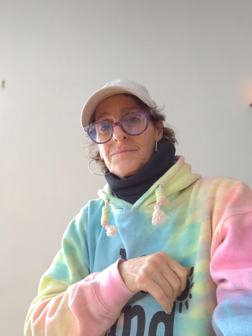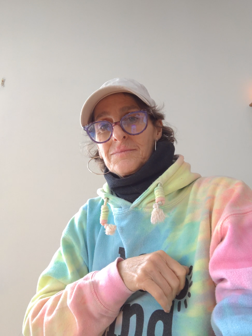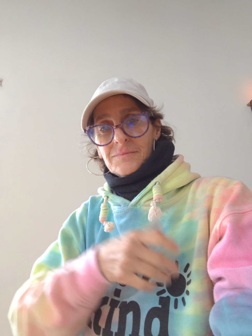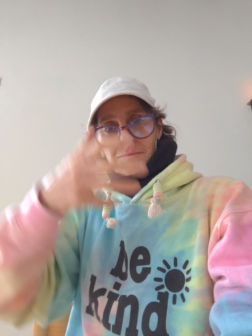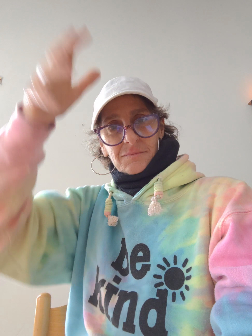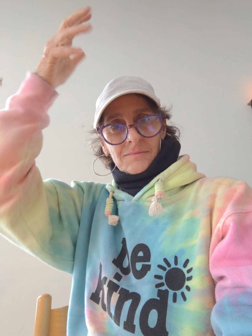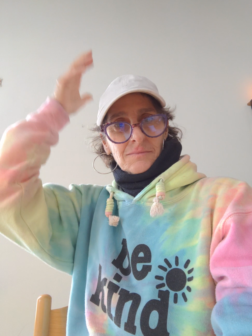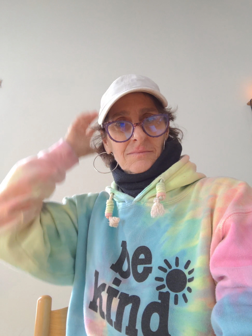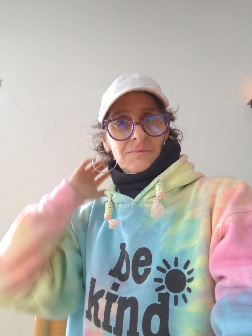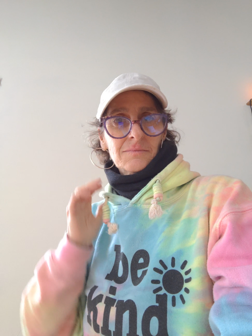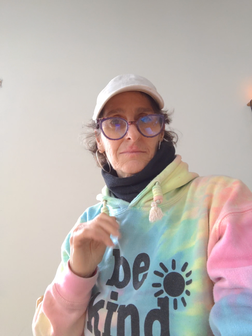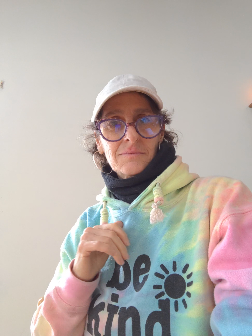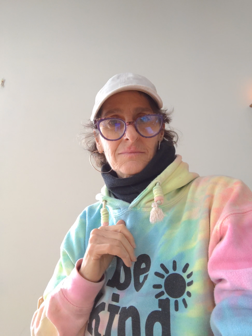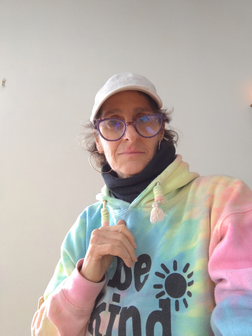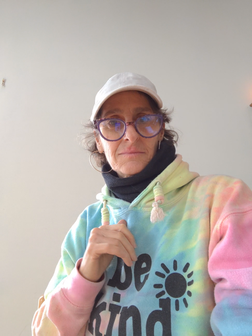lion